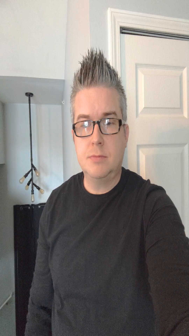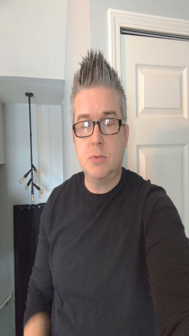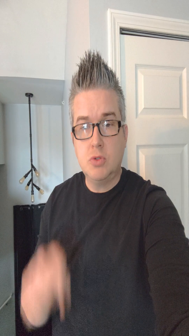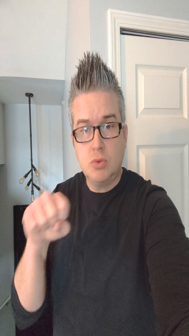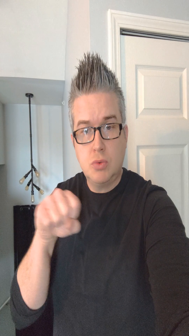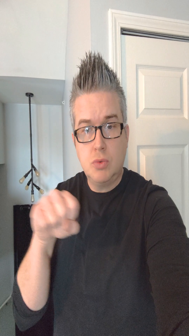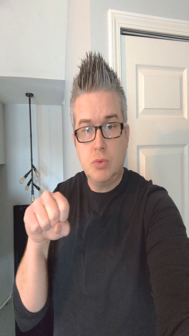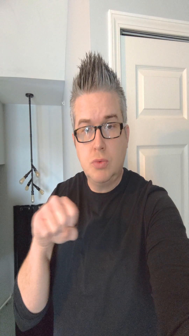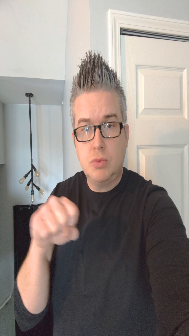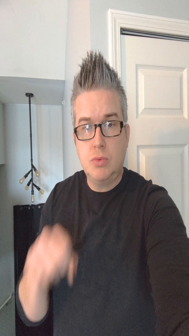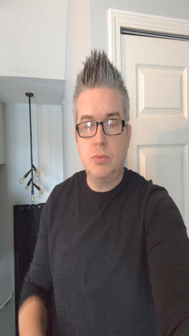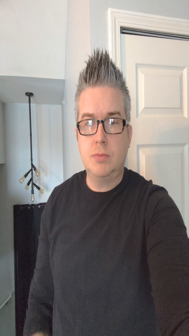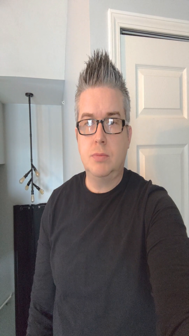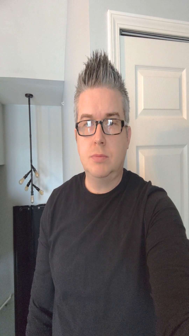shoe